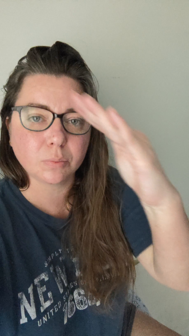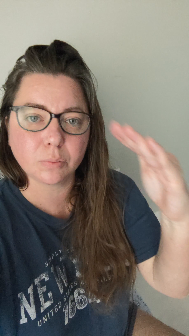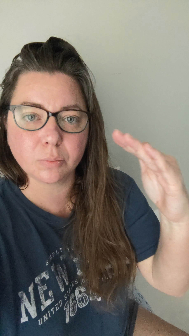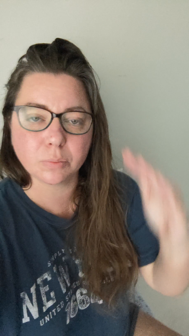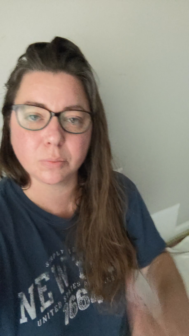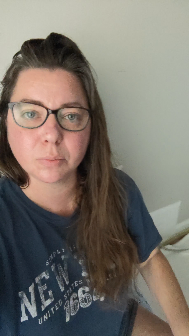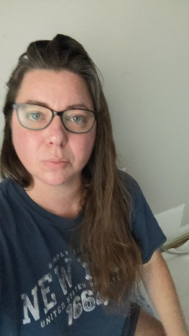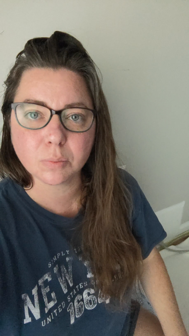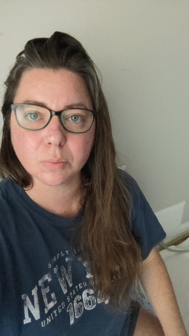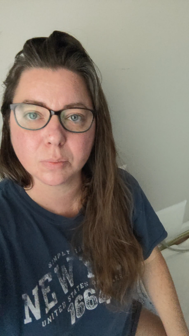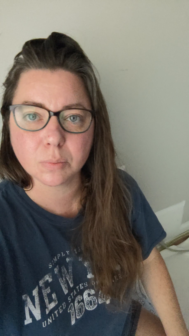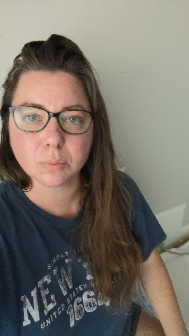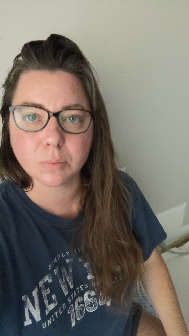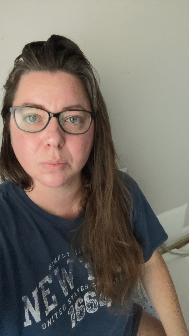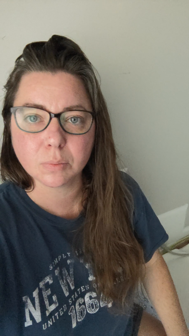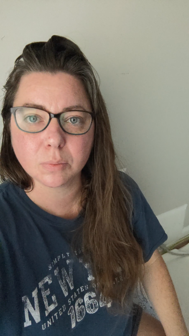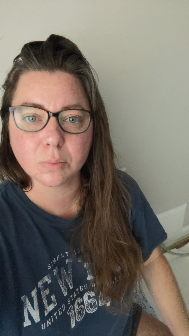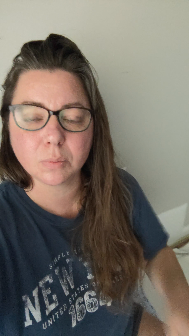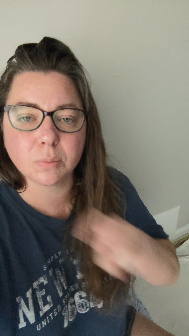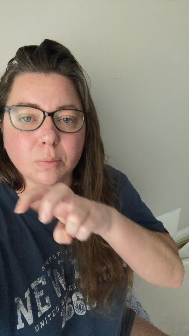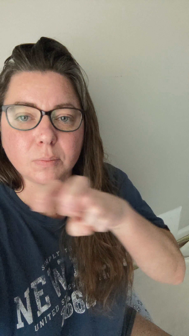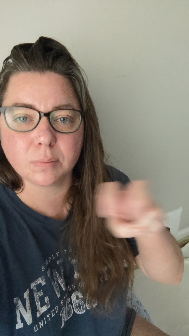bench